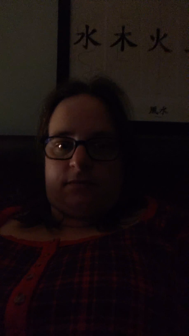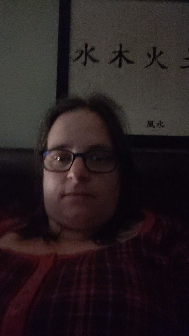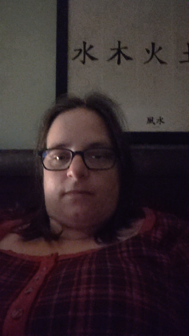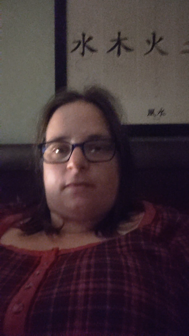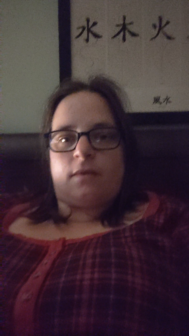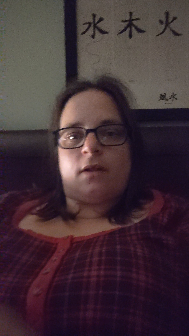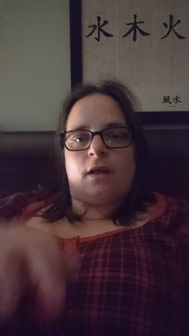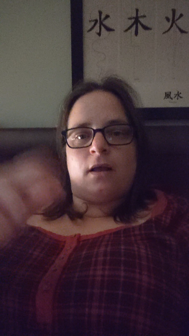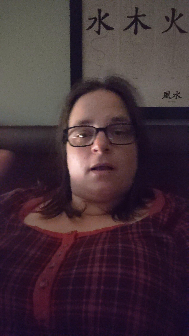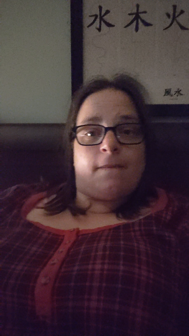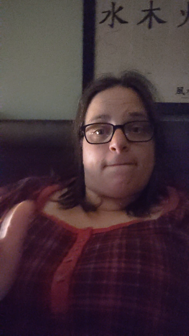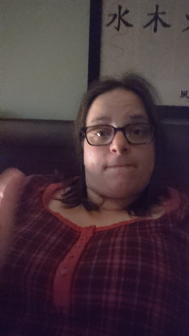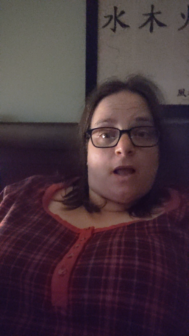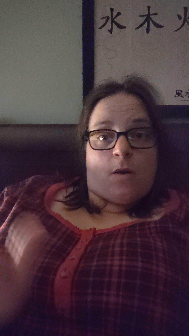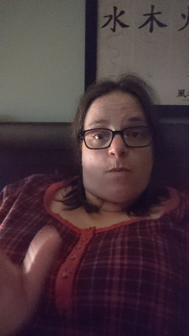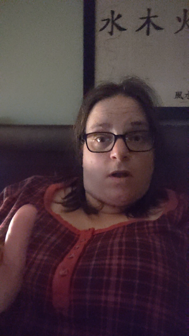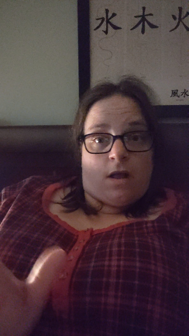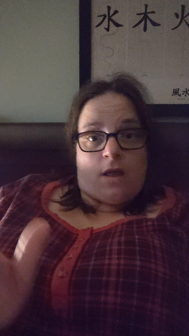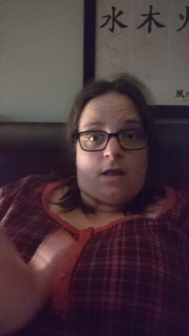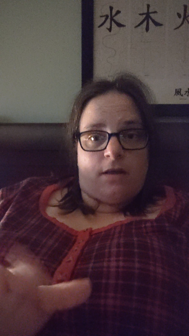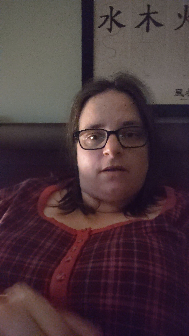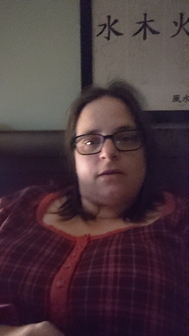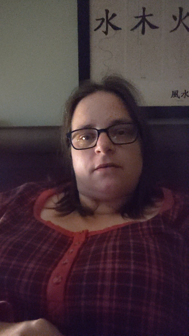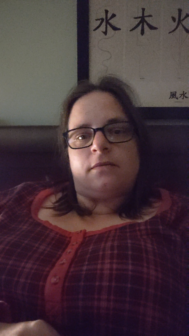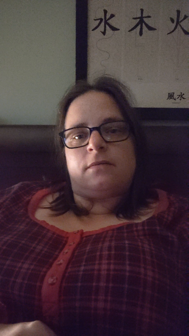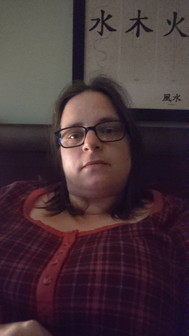penguin